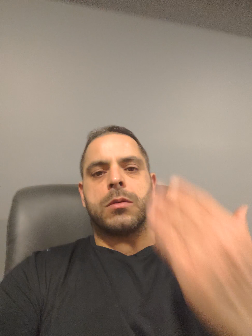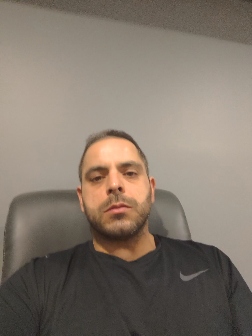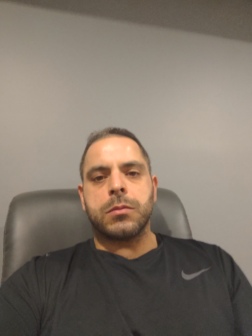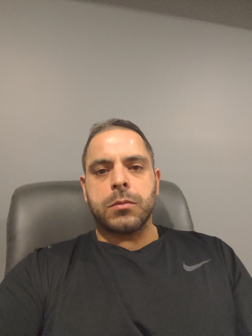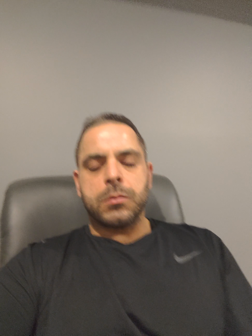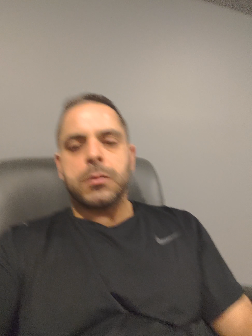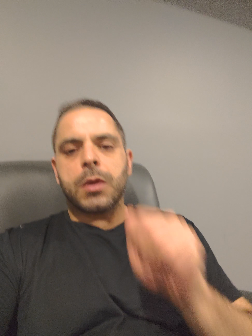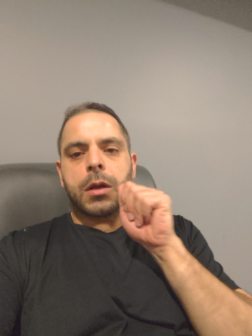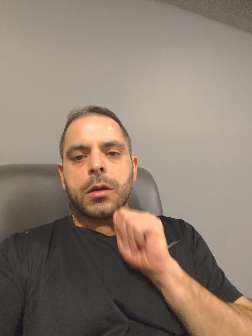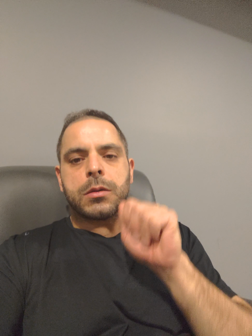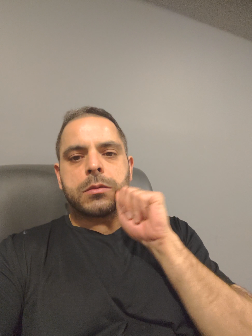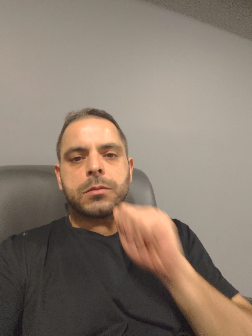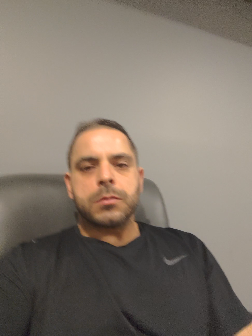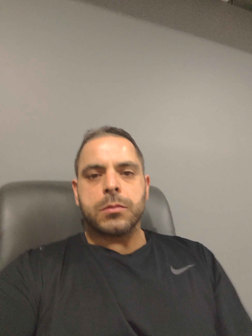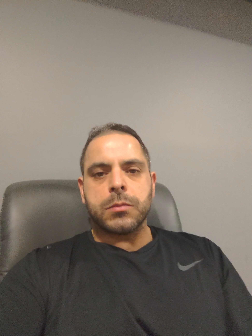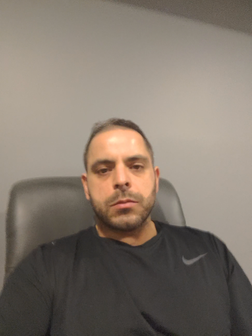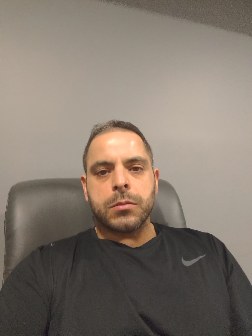aunt